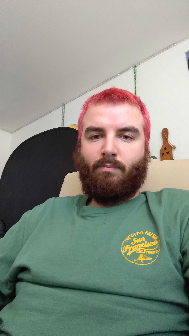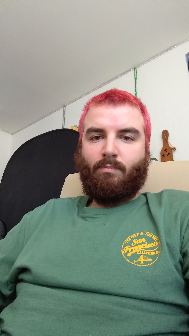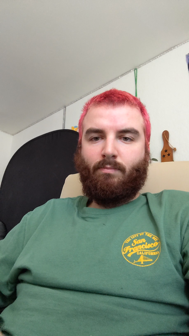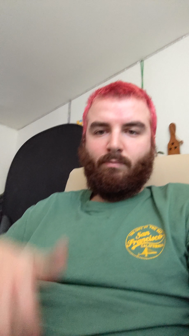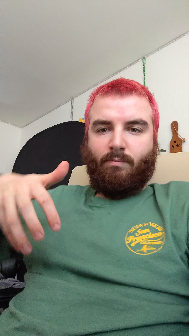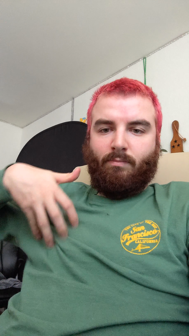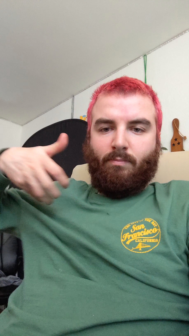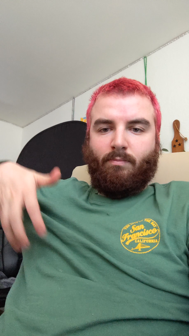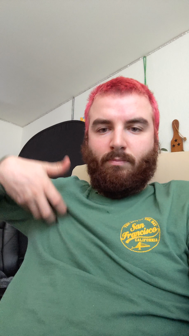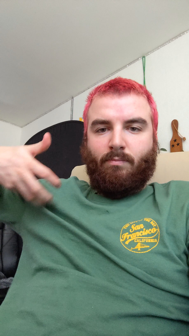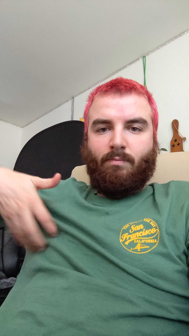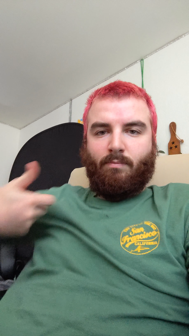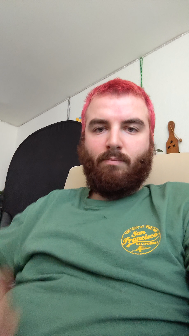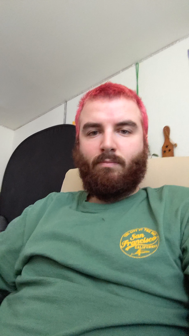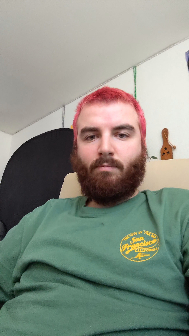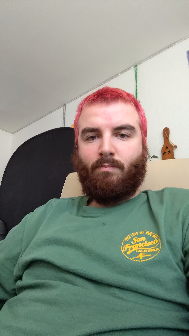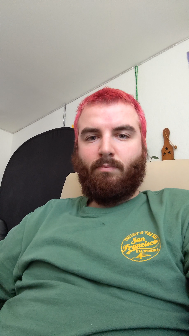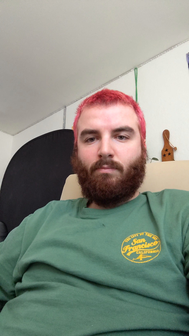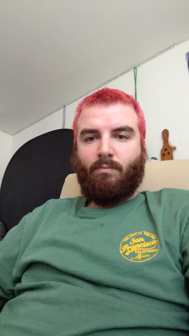monkey